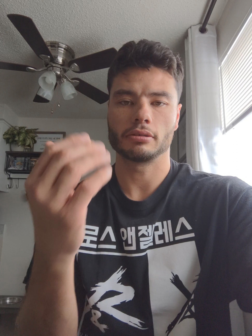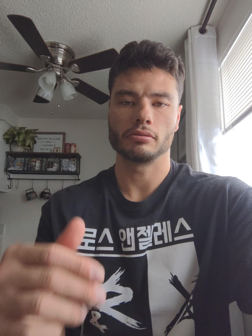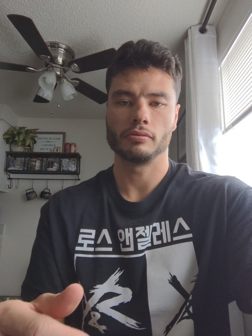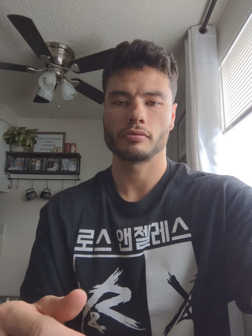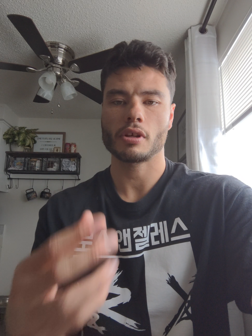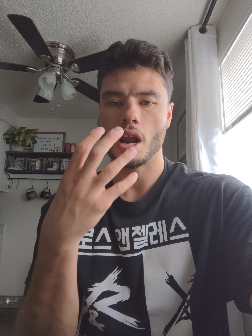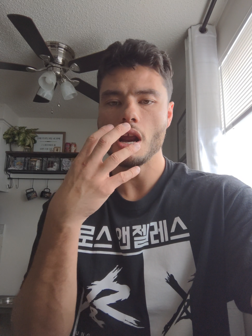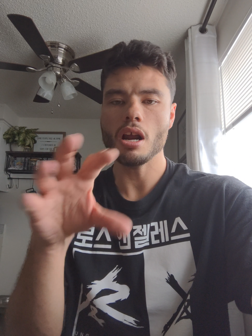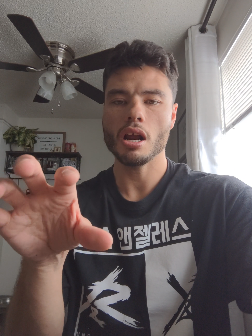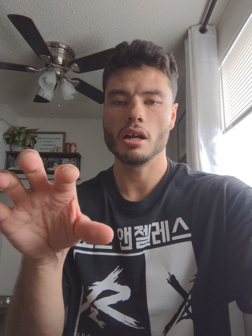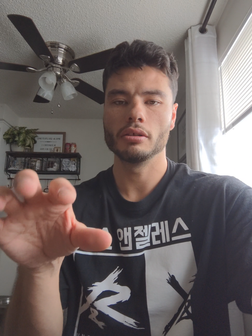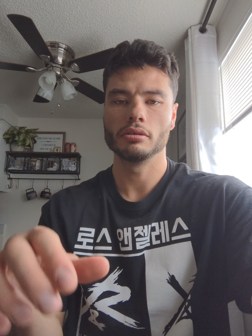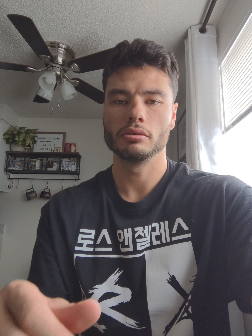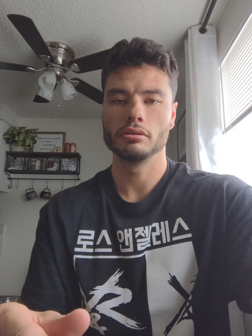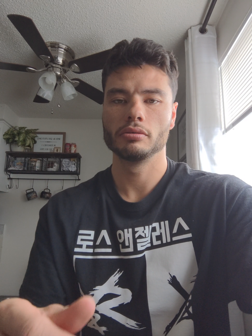hot